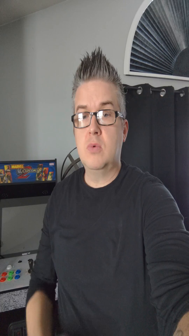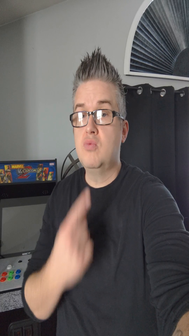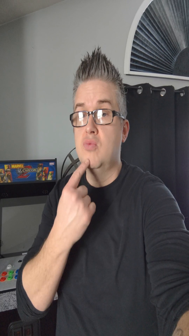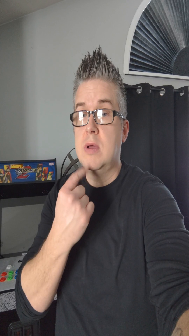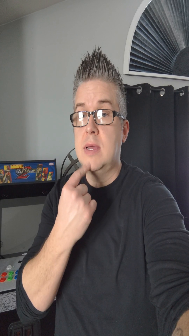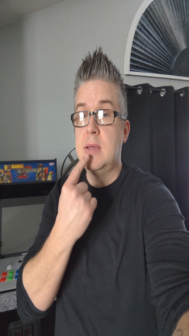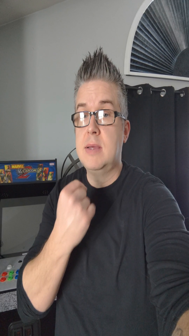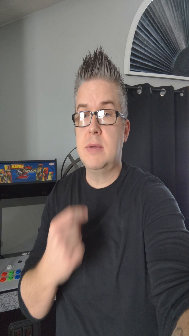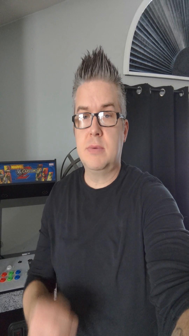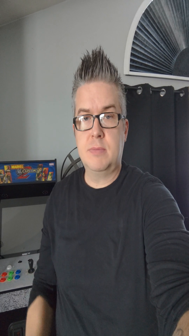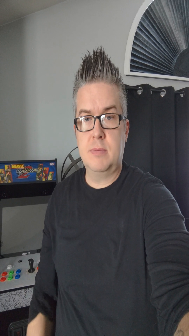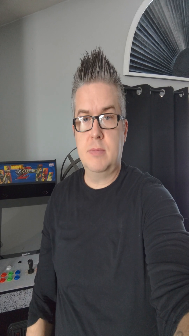red